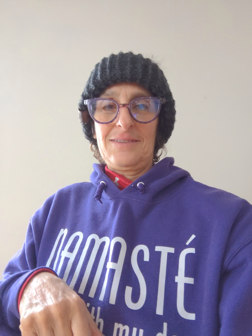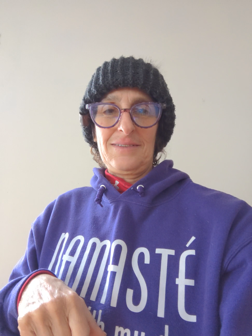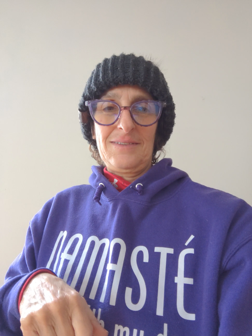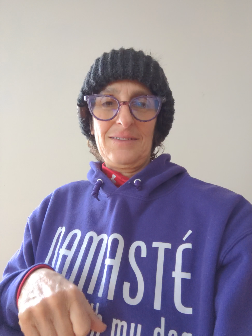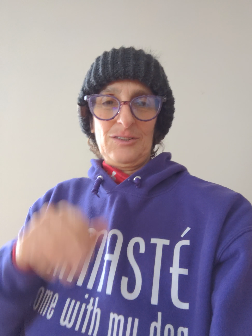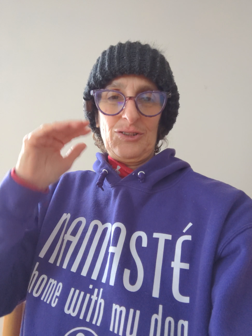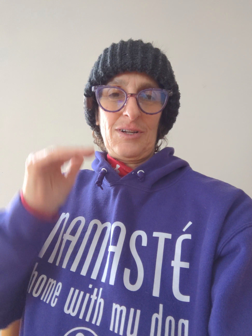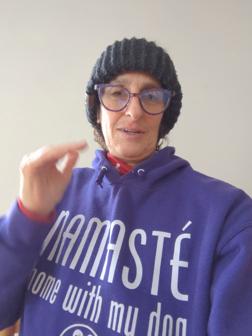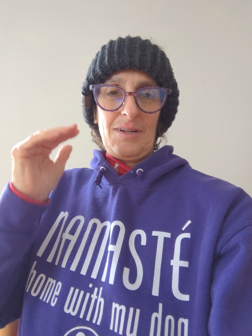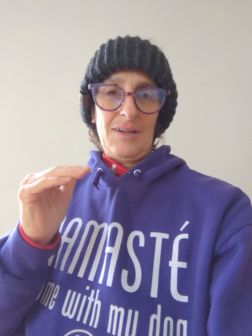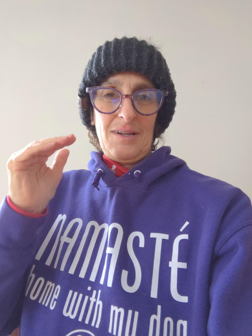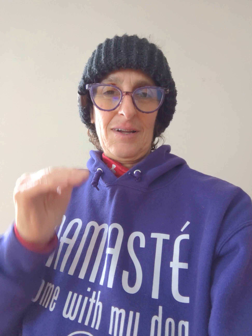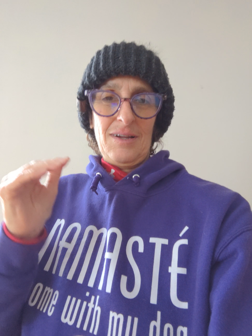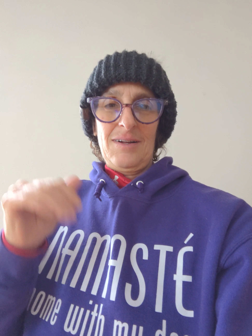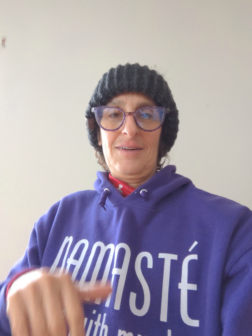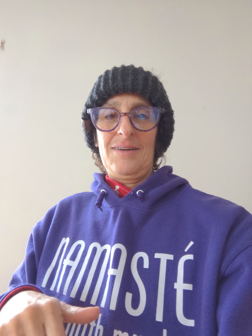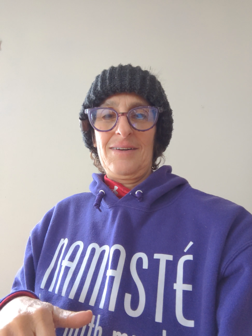child